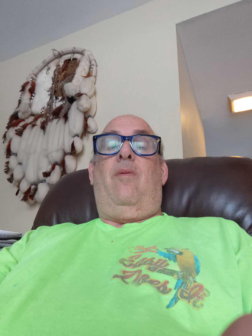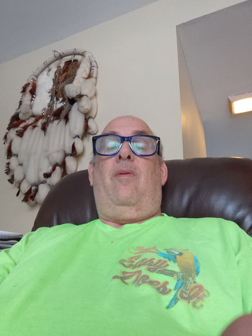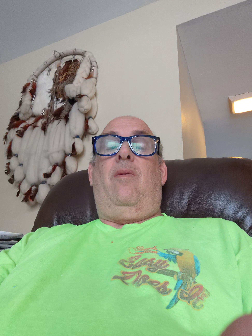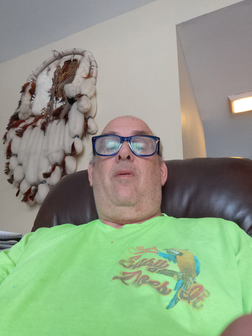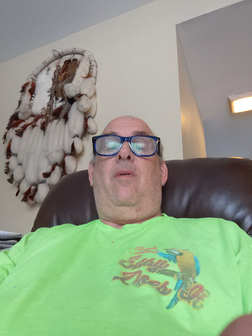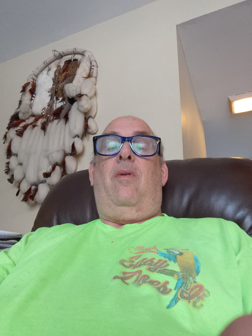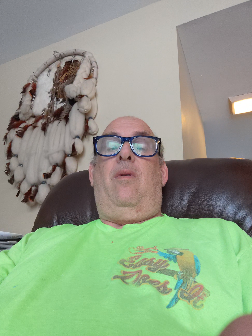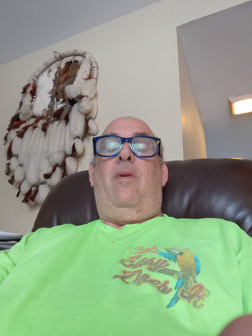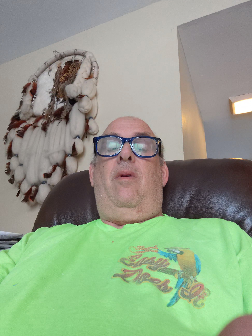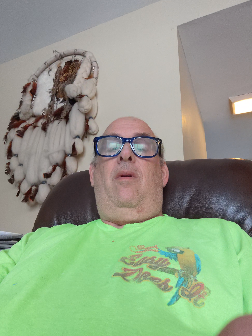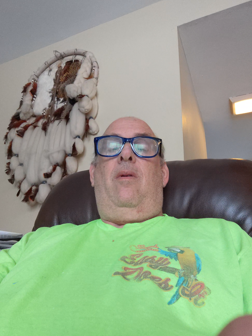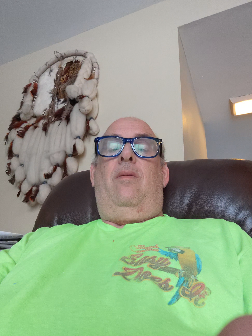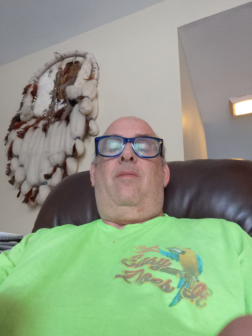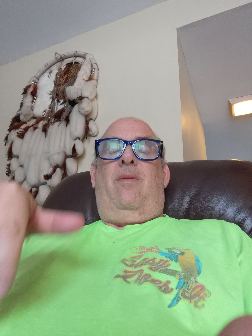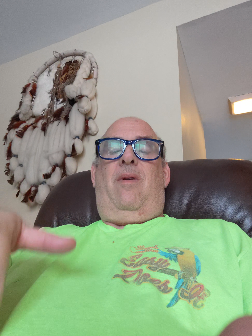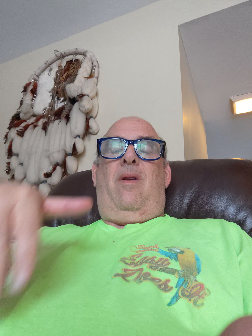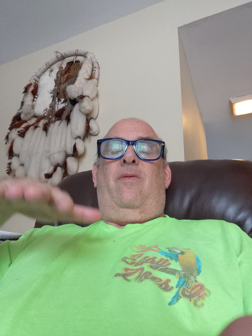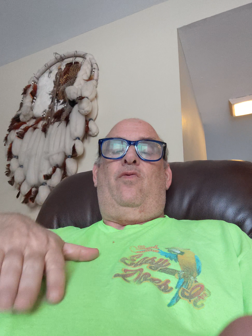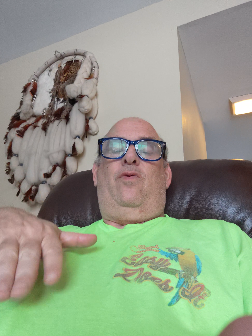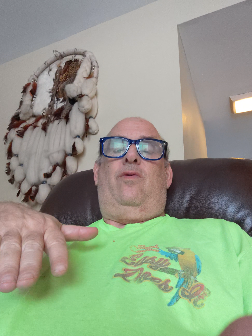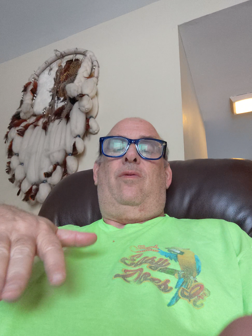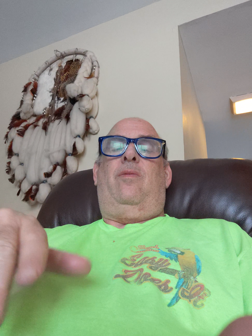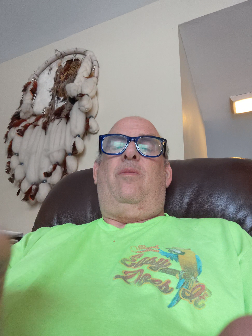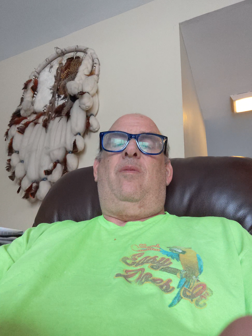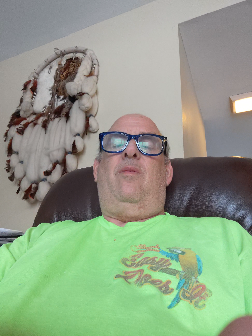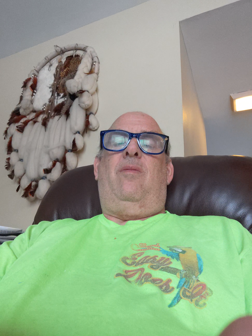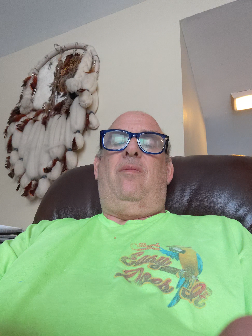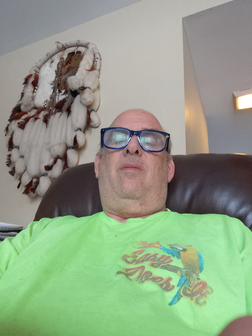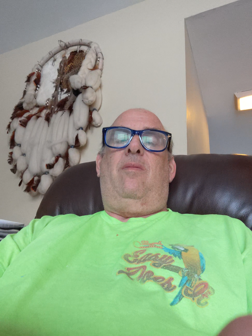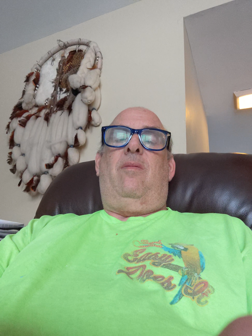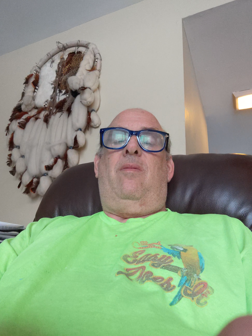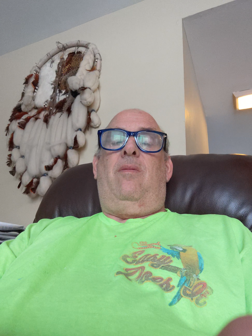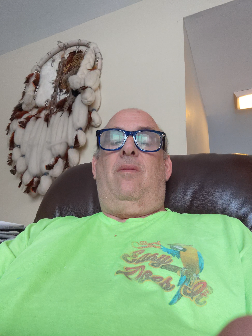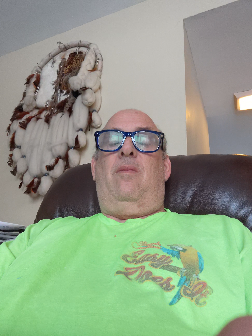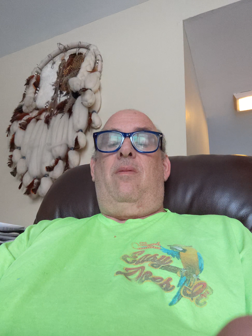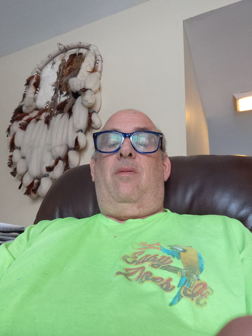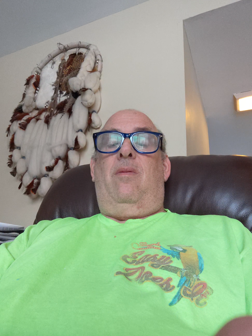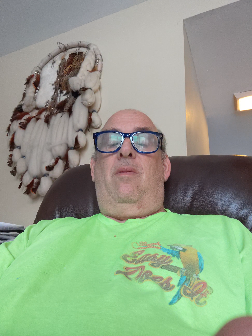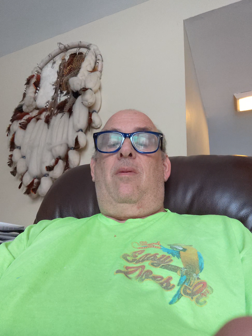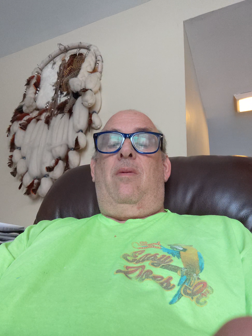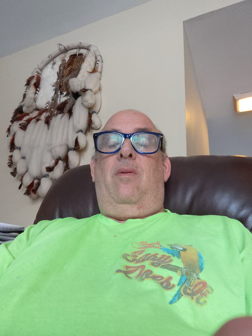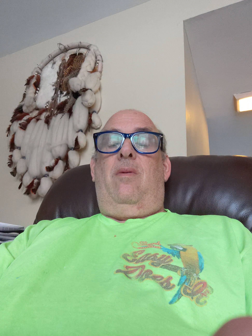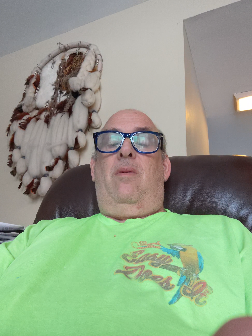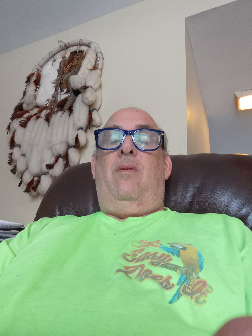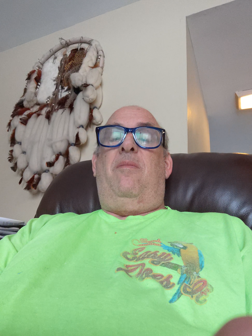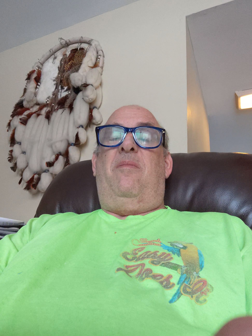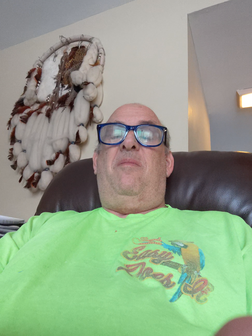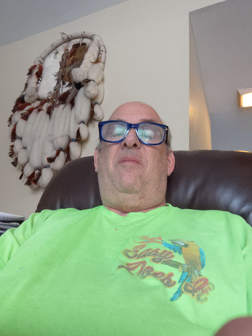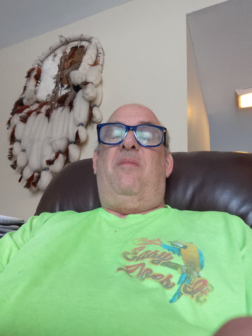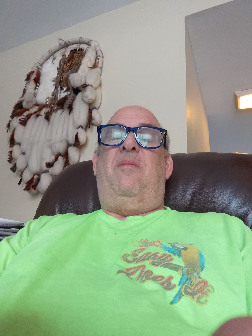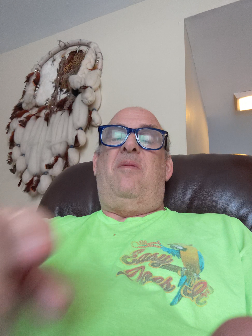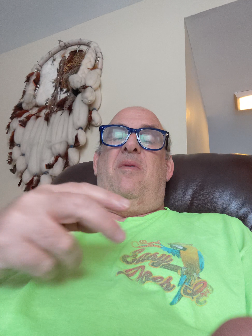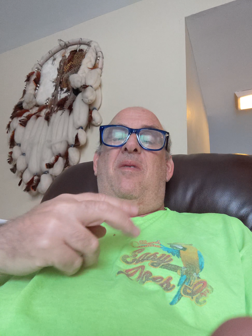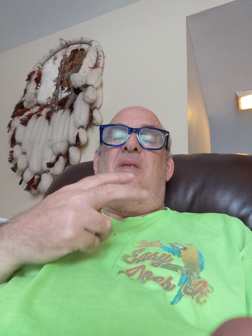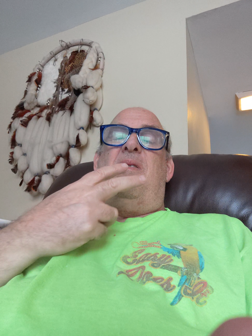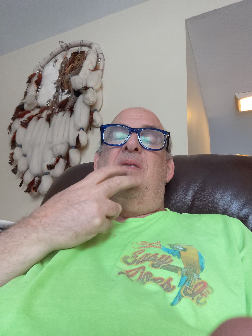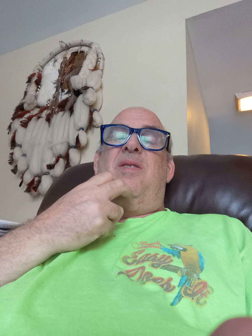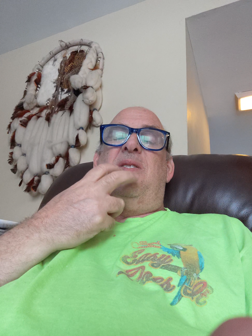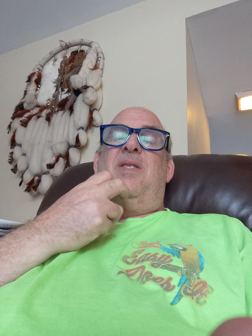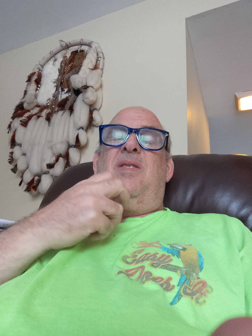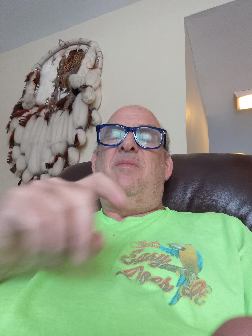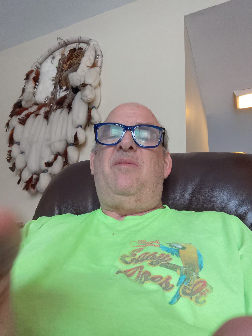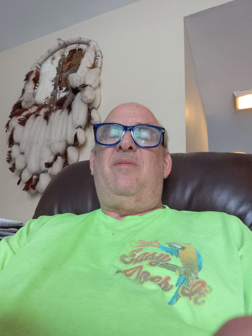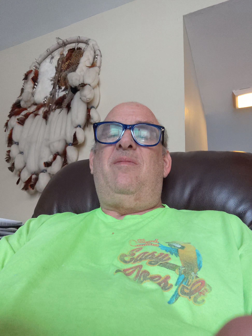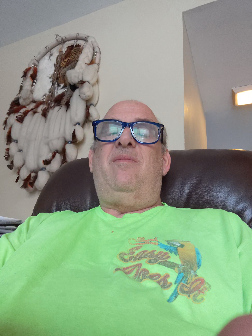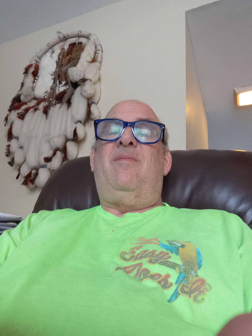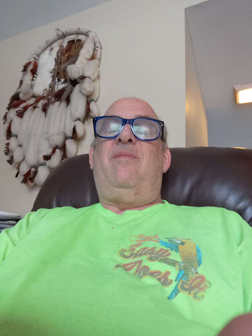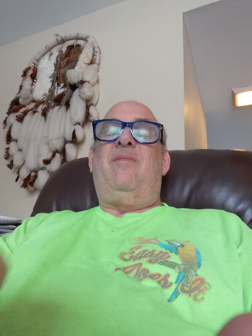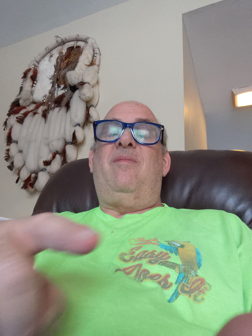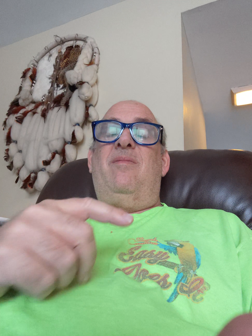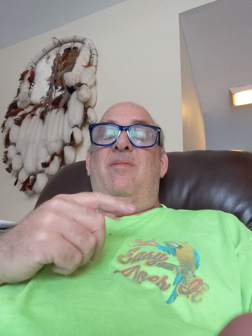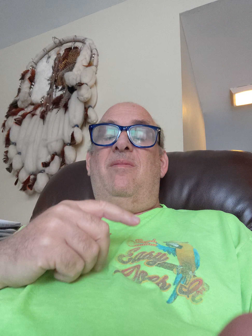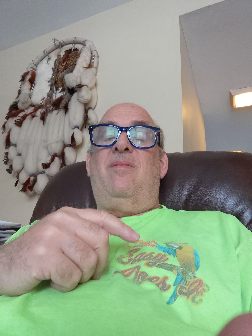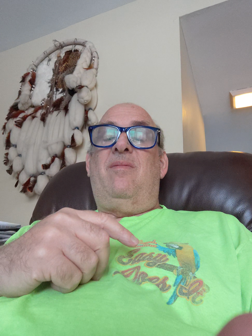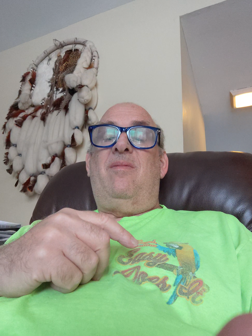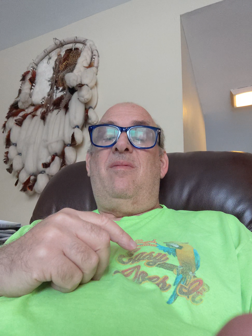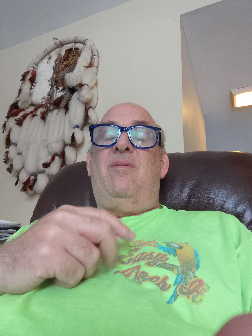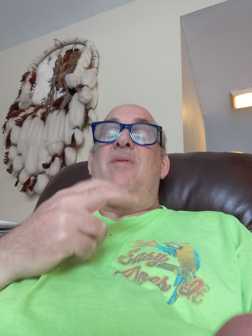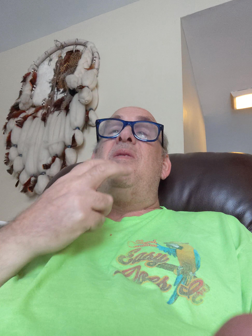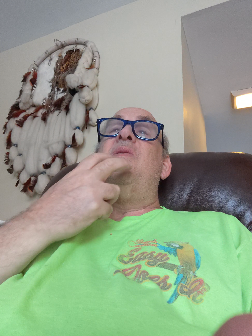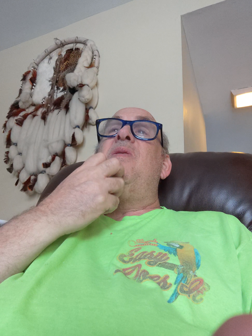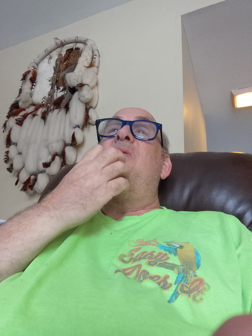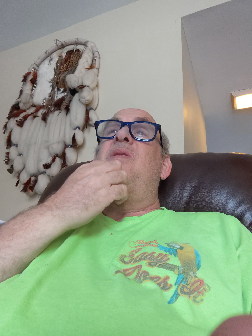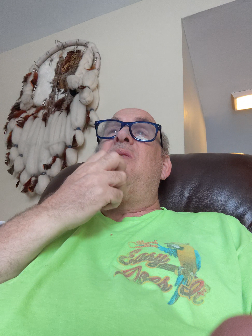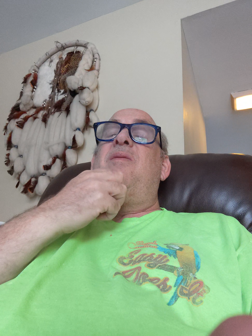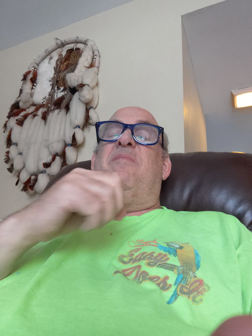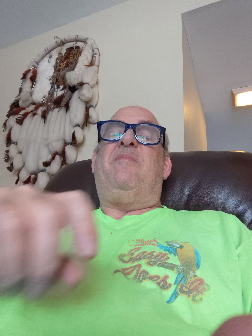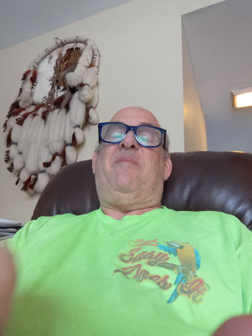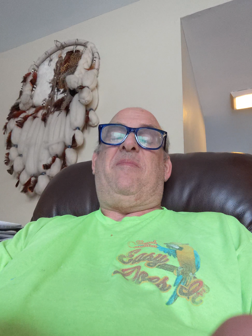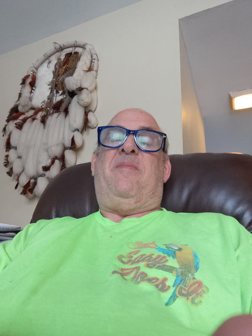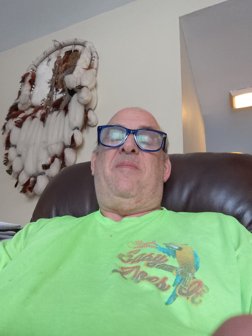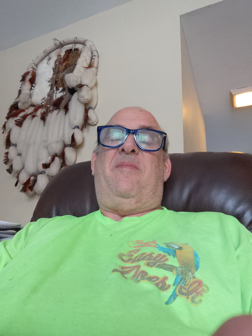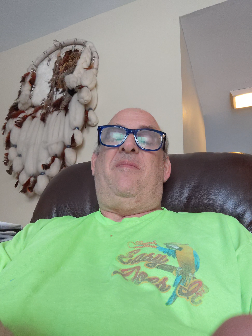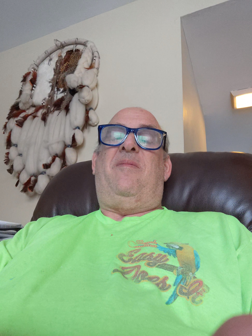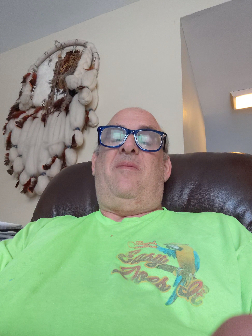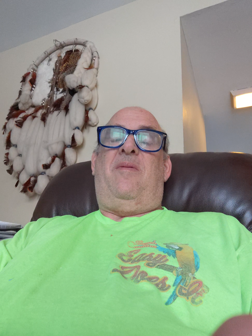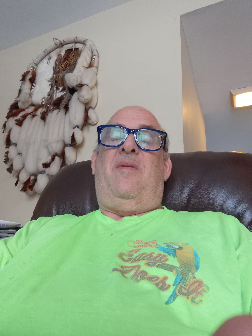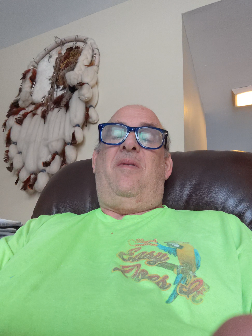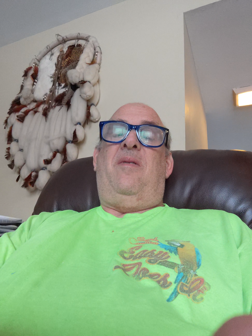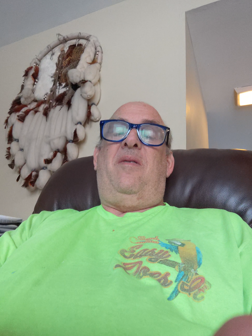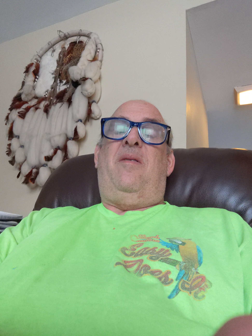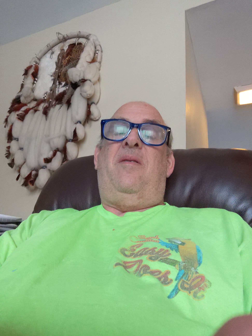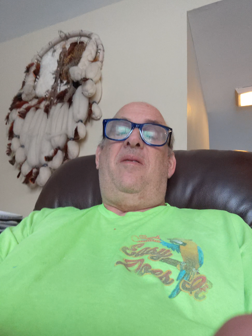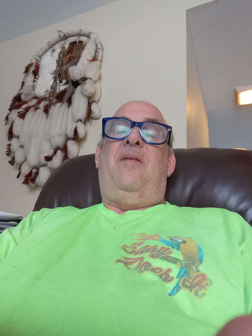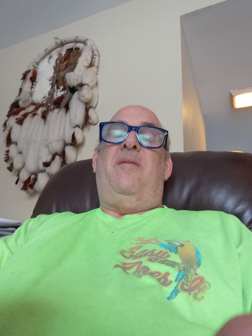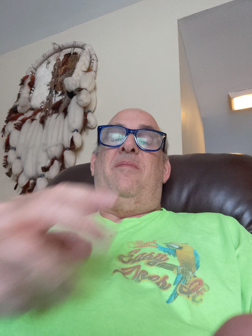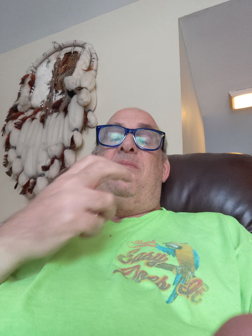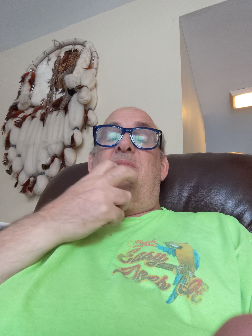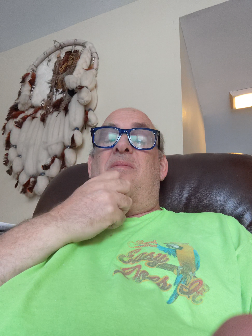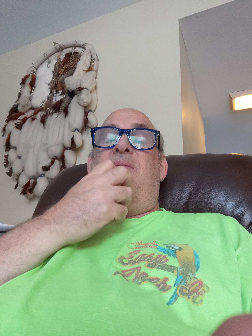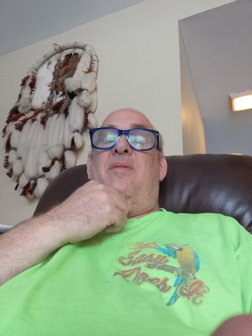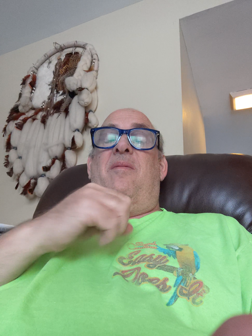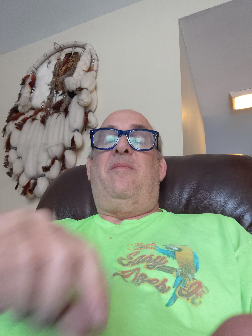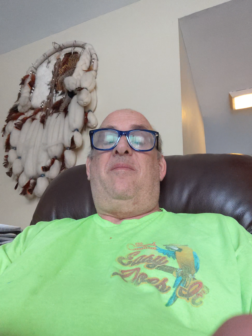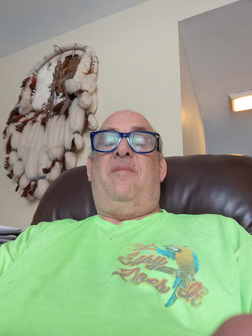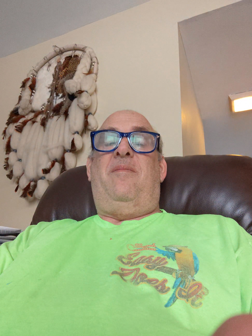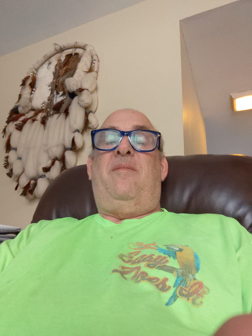underwear